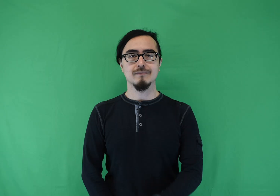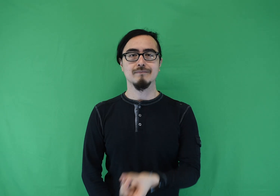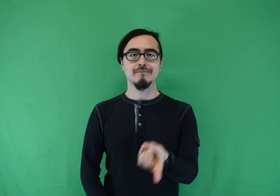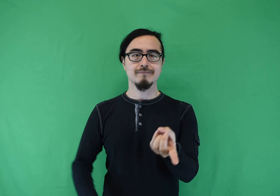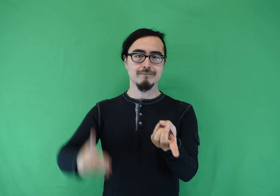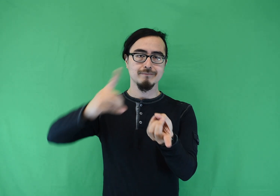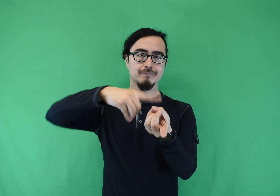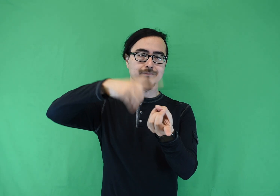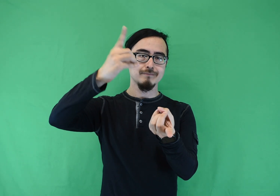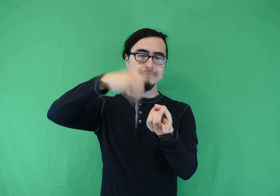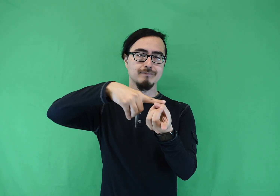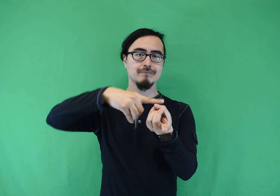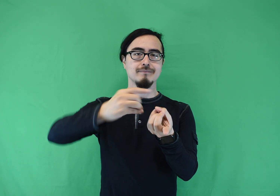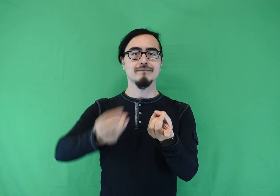dónde